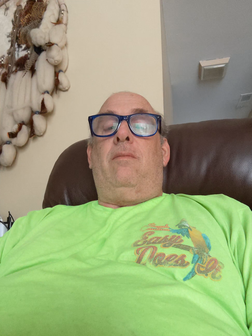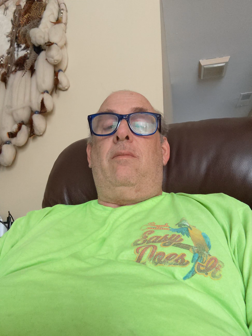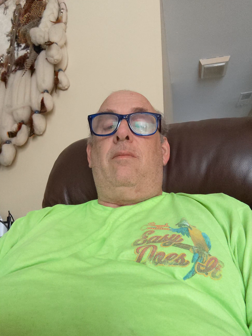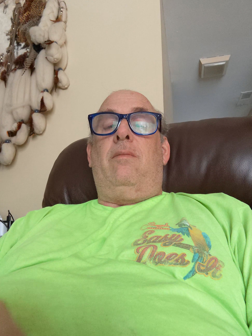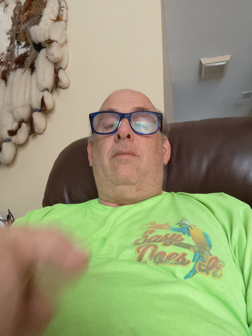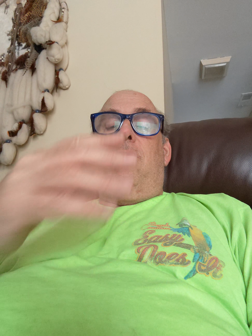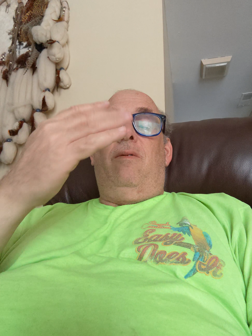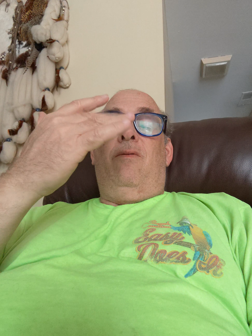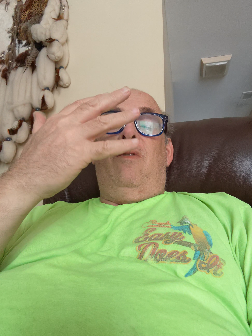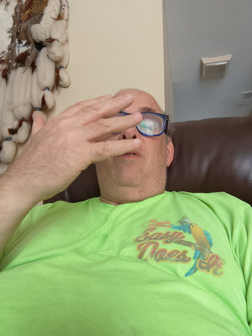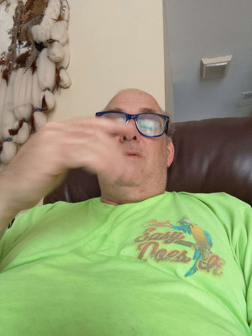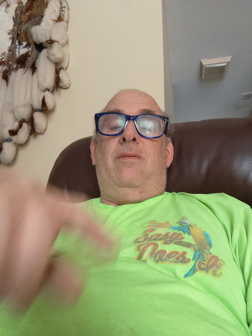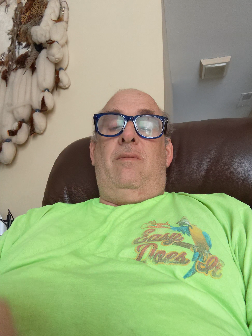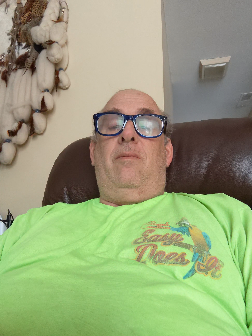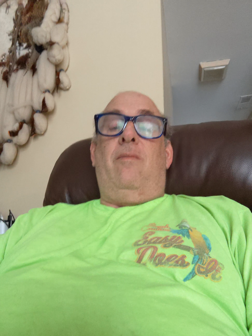finger